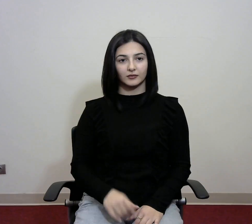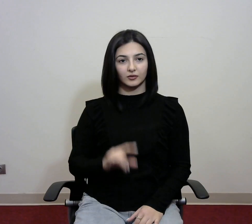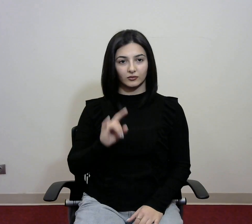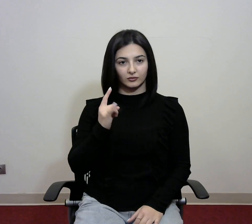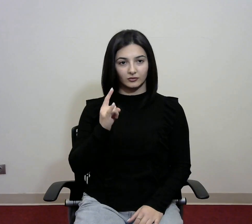uşaq